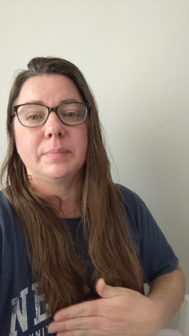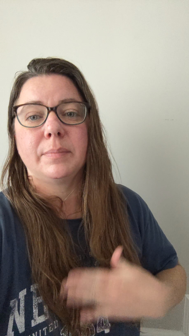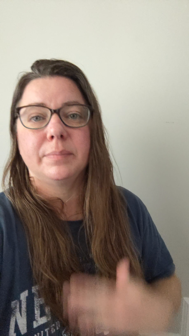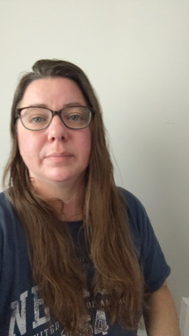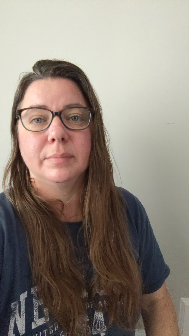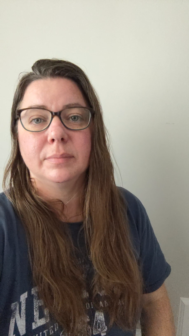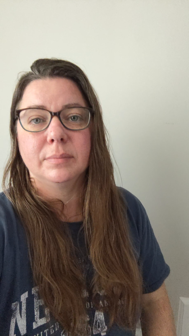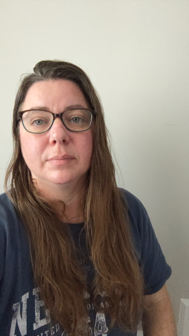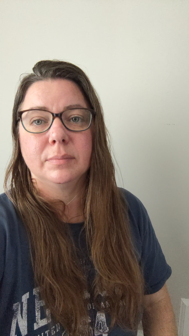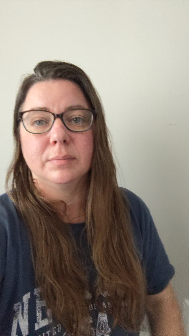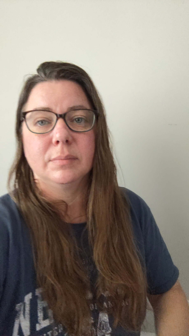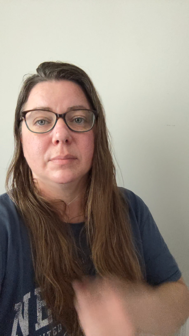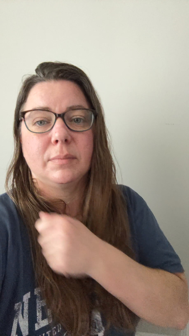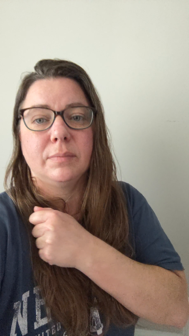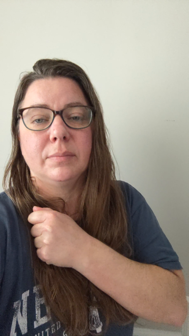love